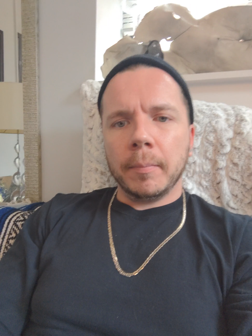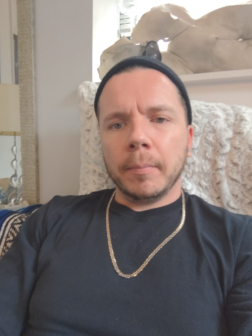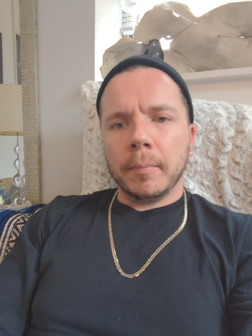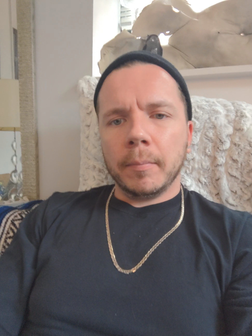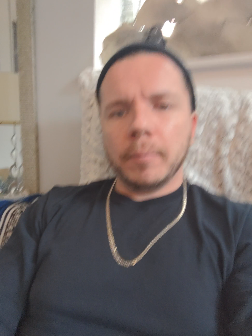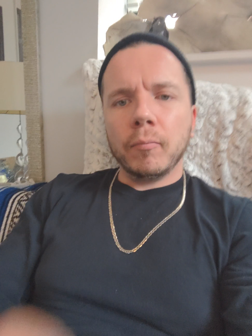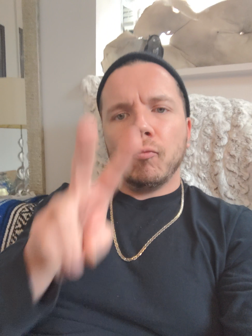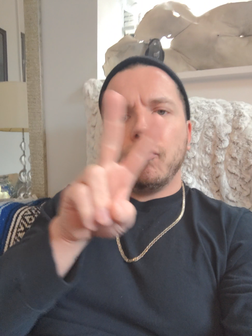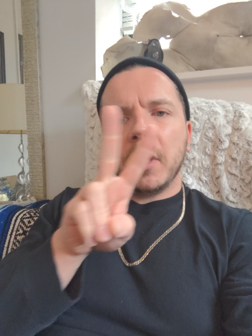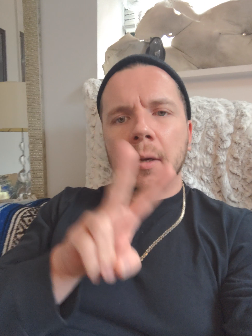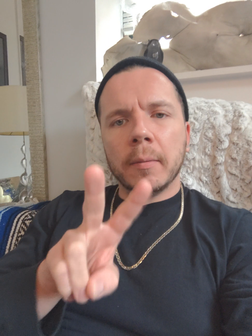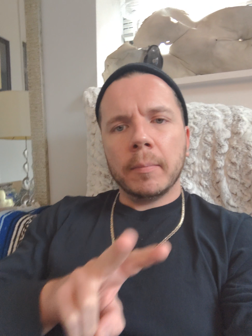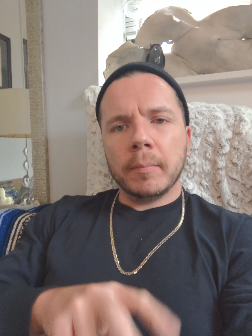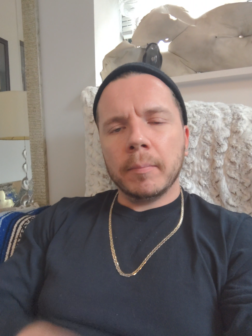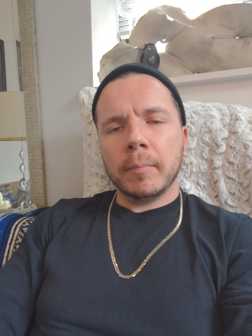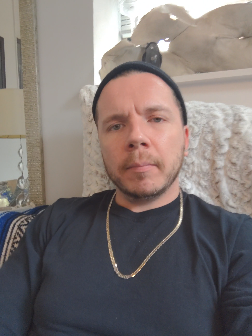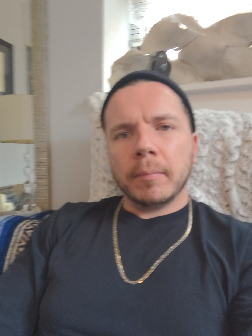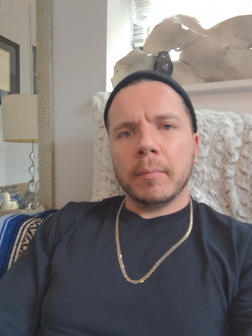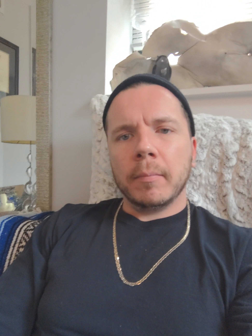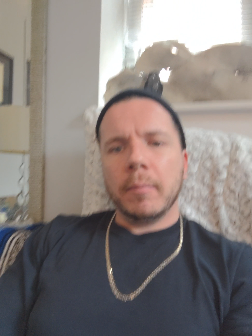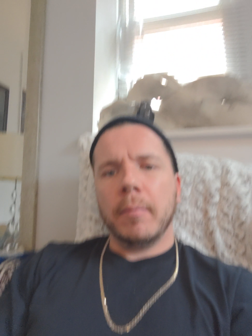read